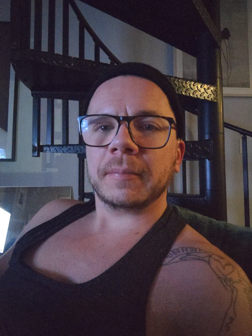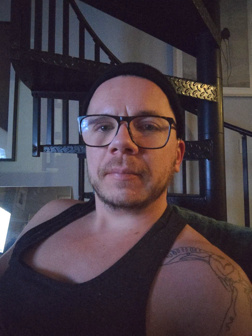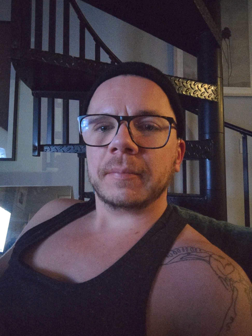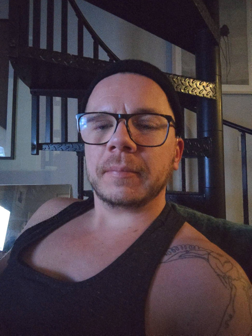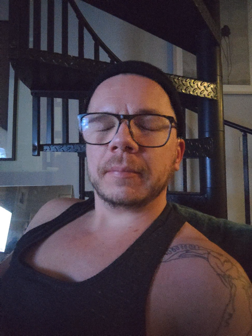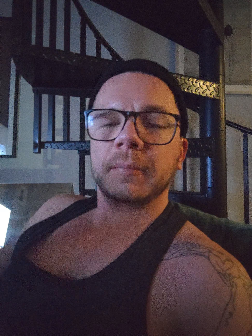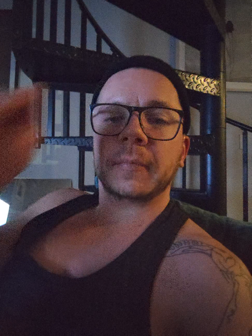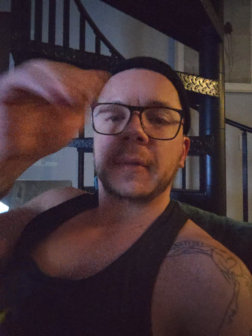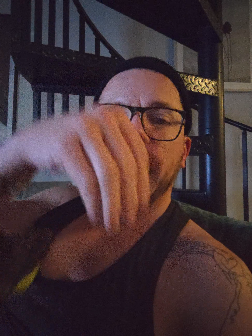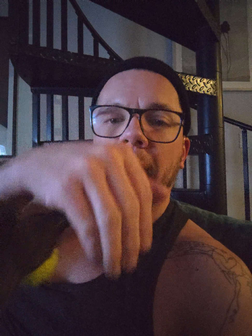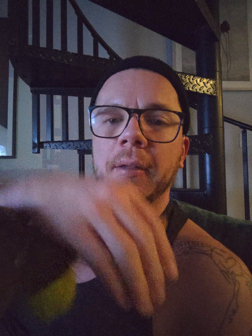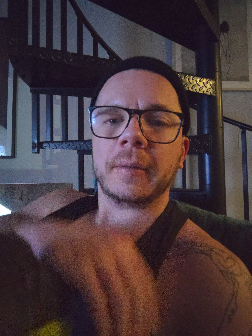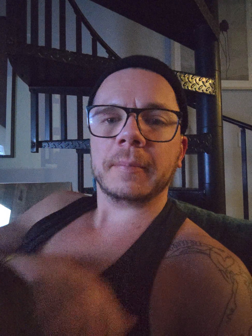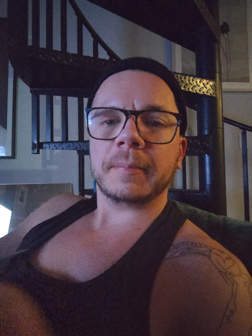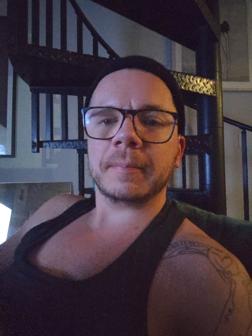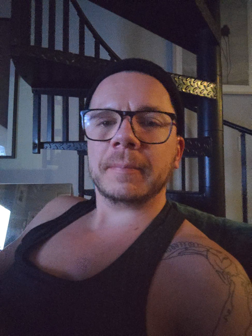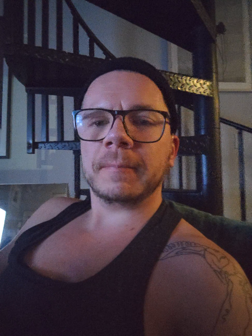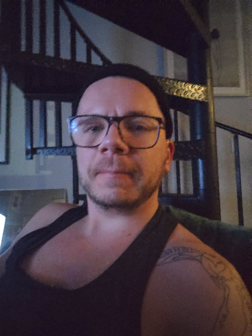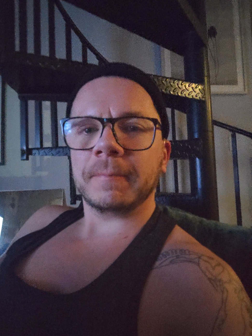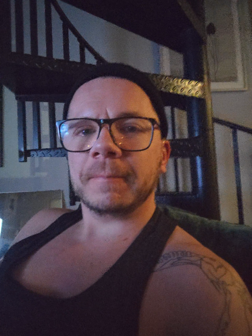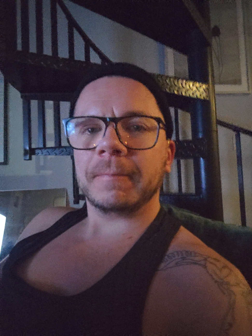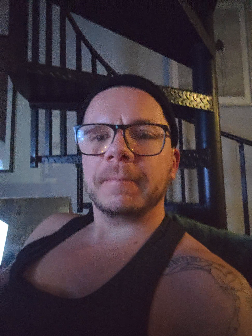night